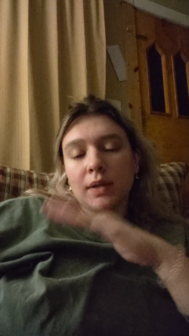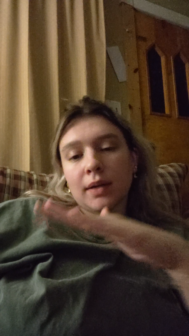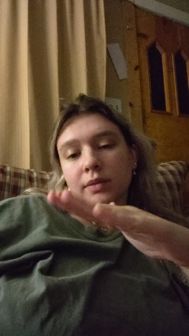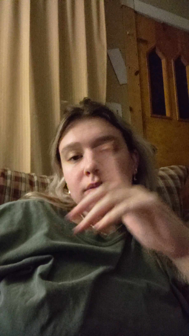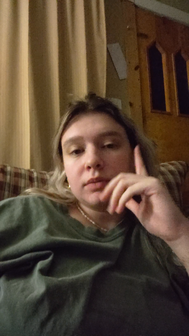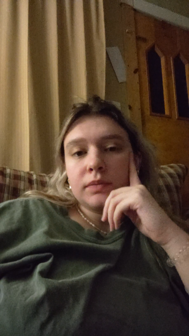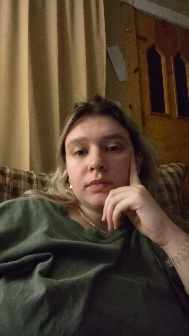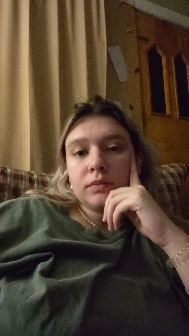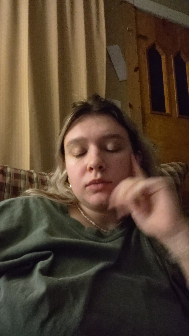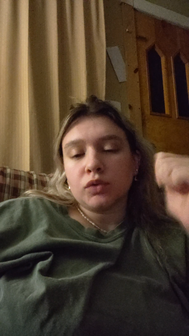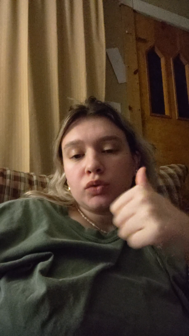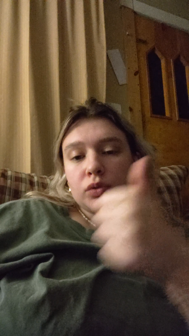chase